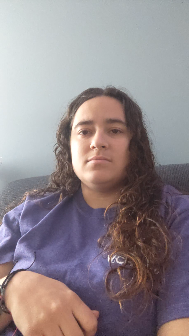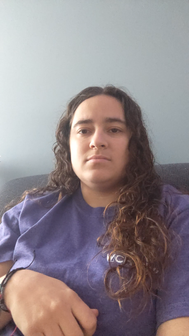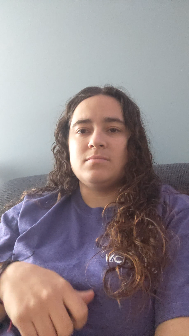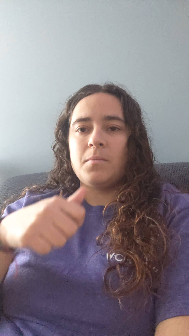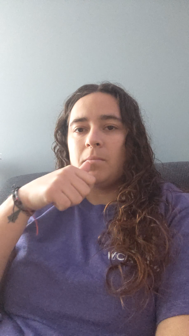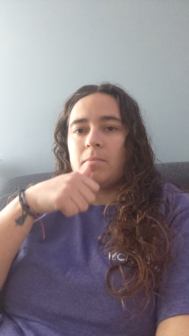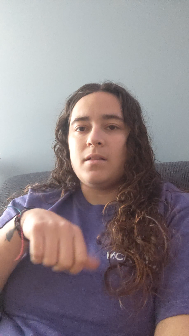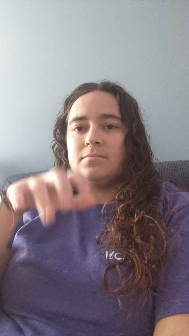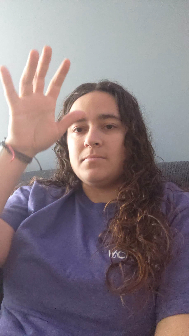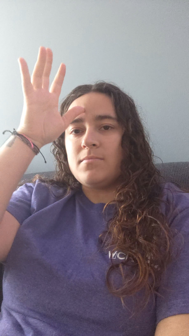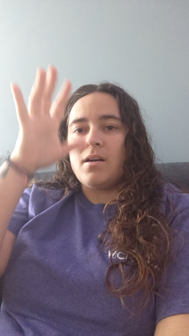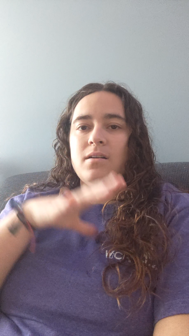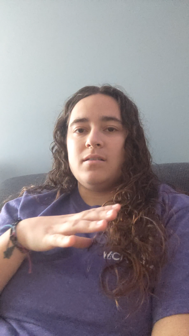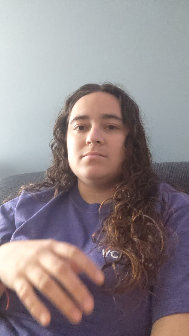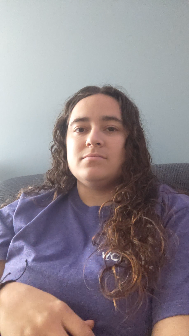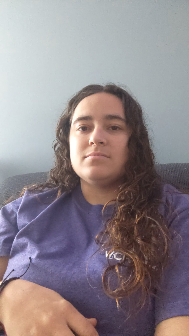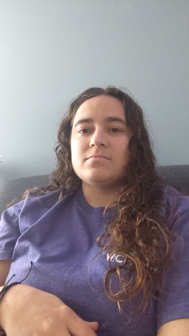mailman